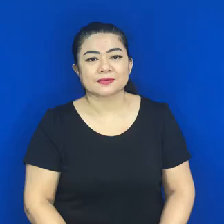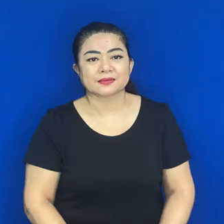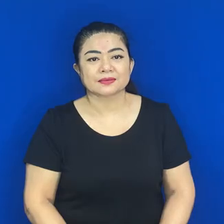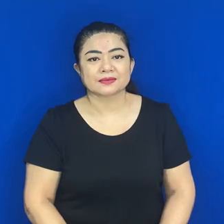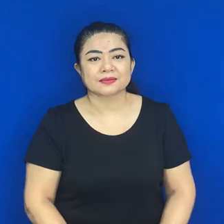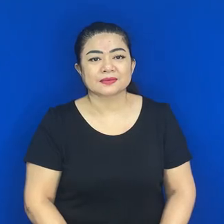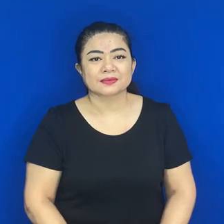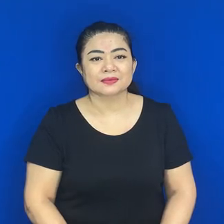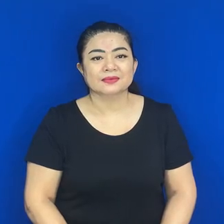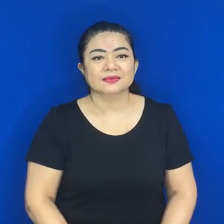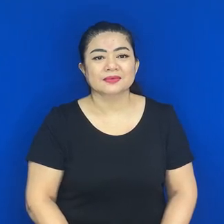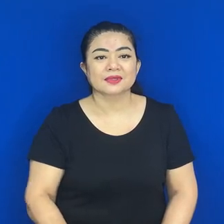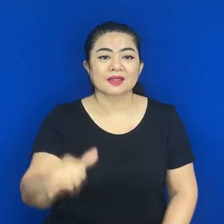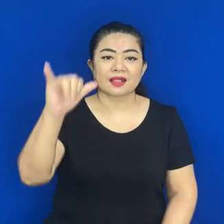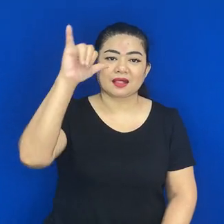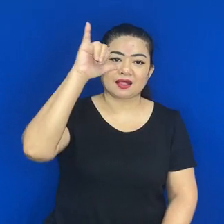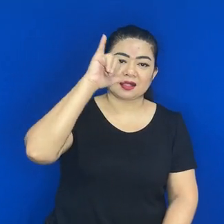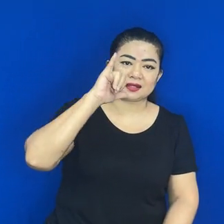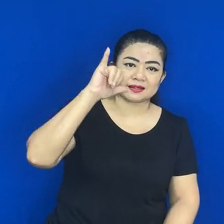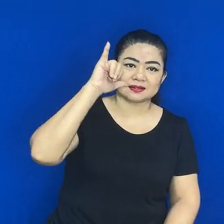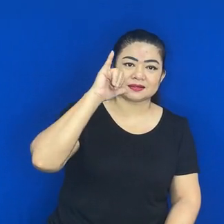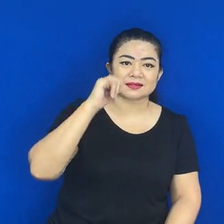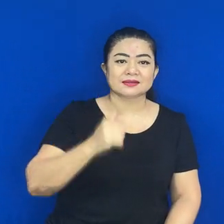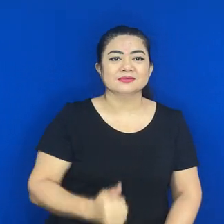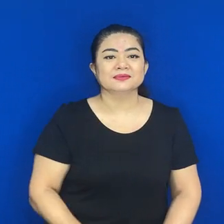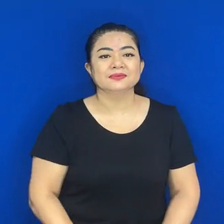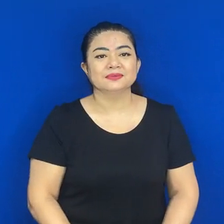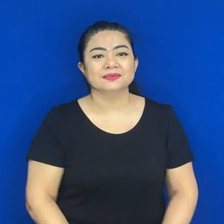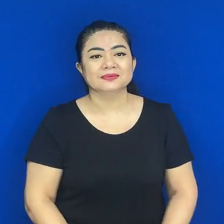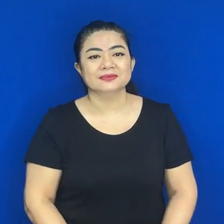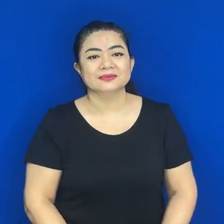beer